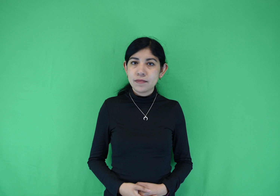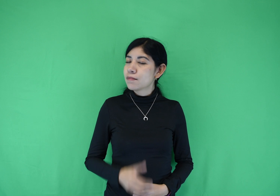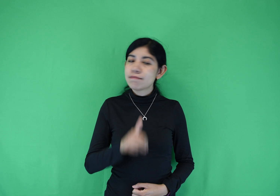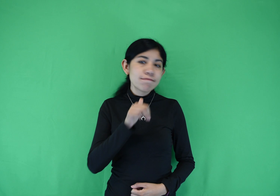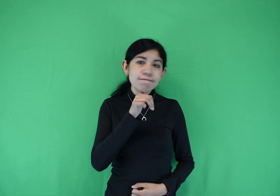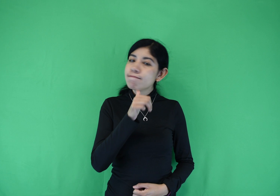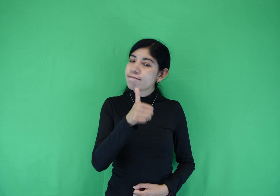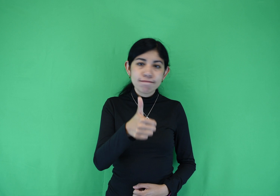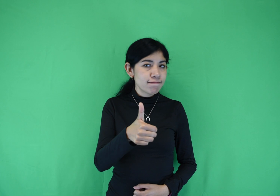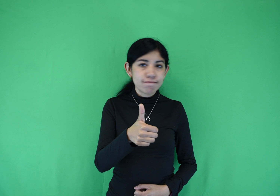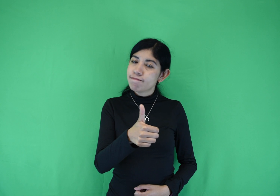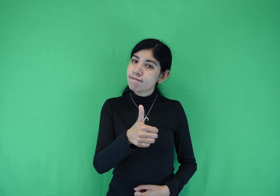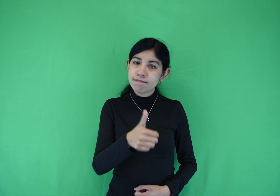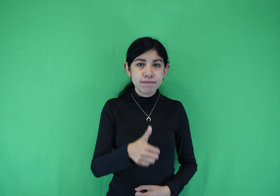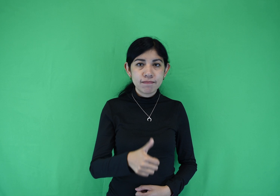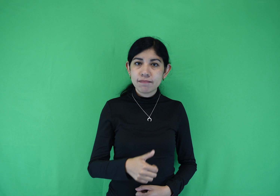no nada